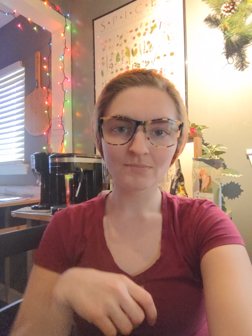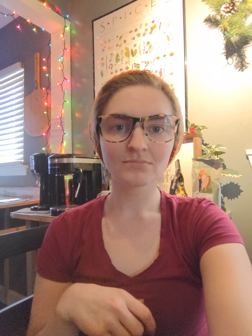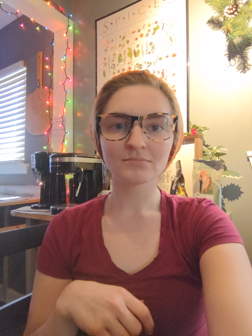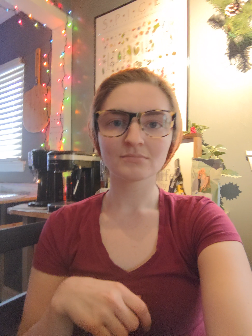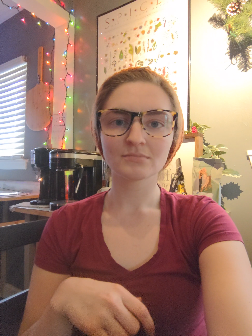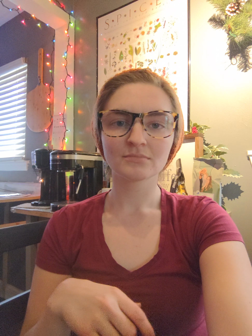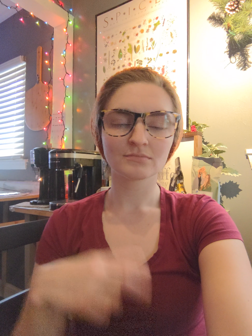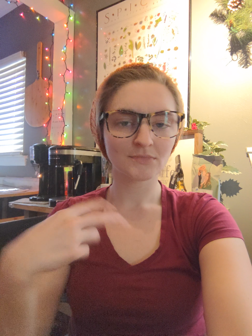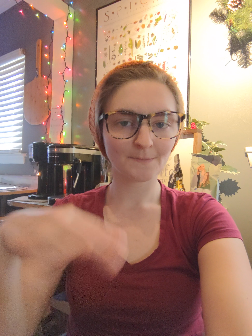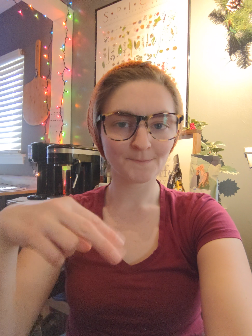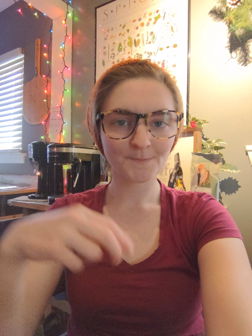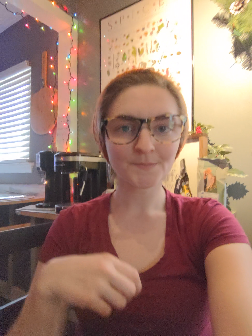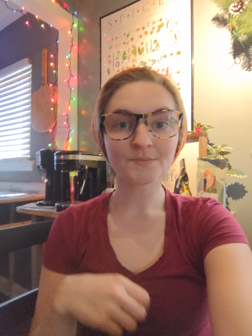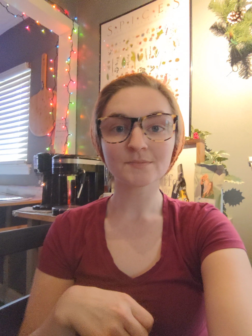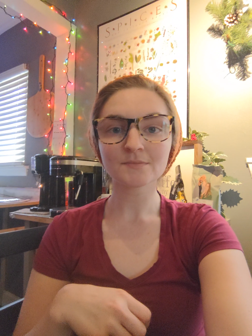dance